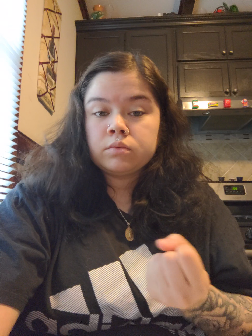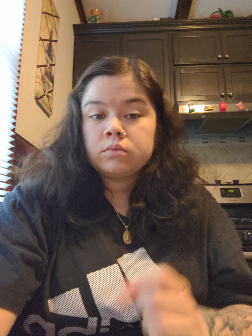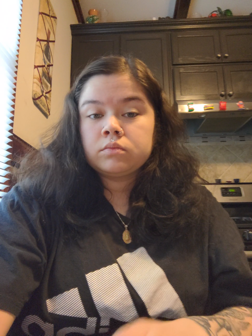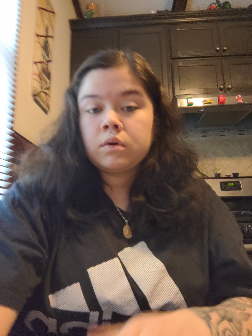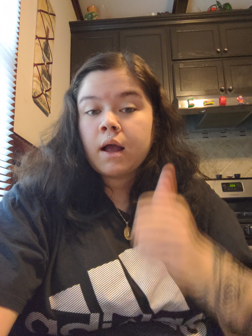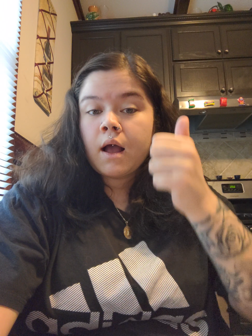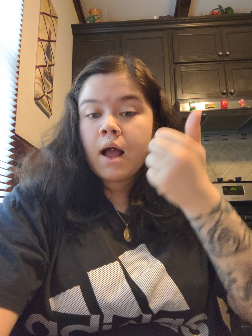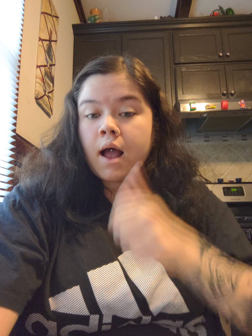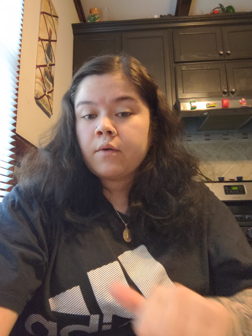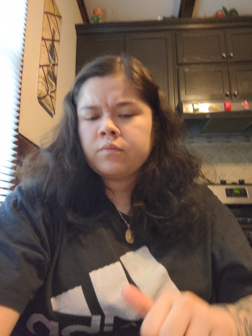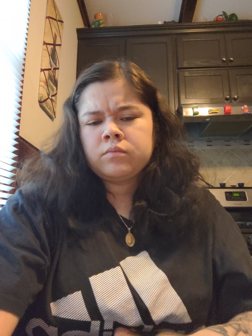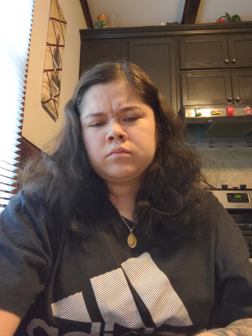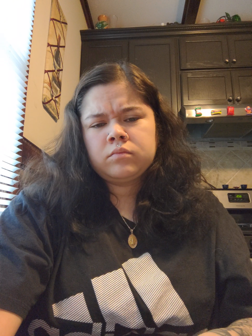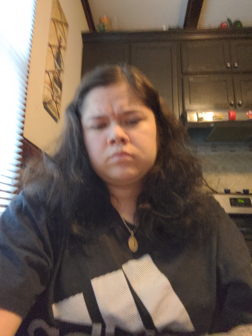every